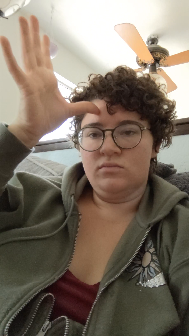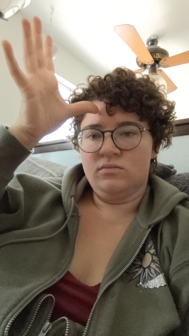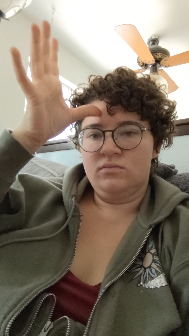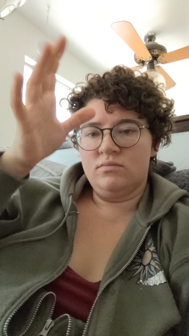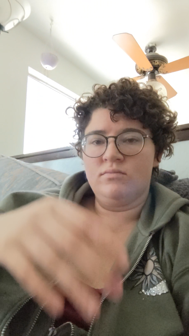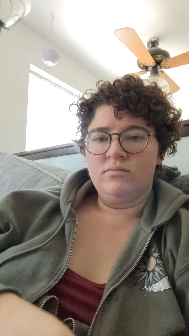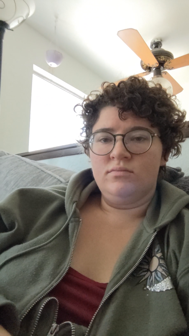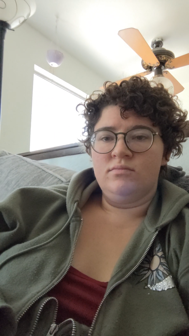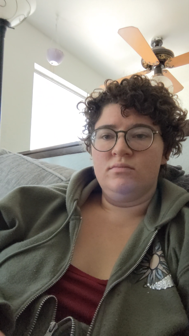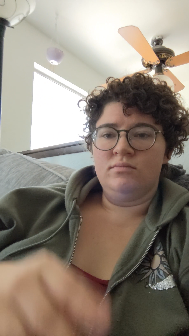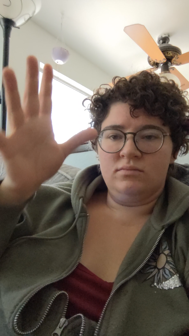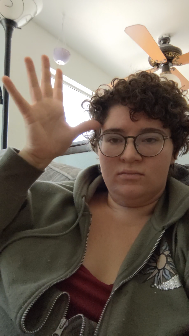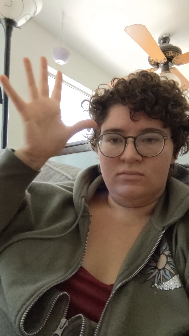moose